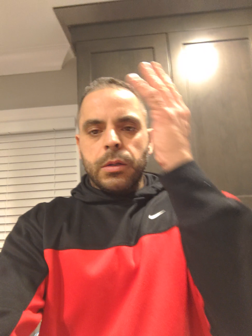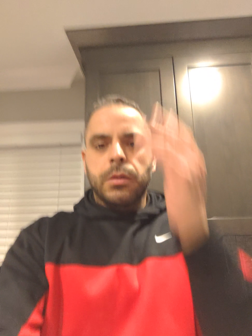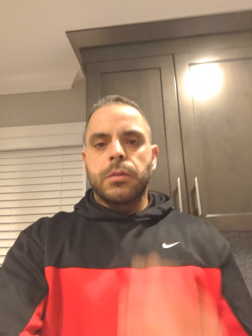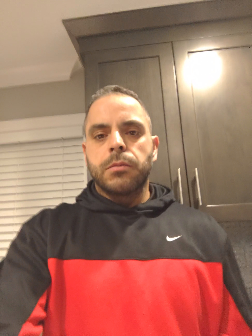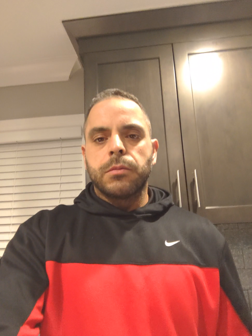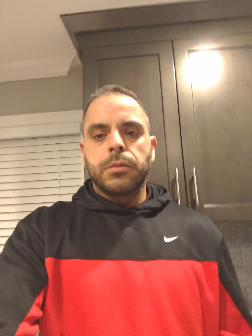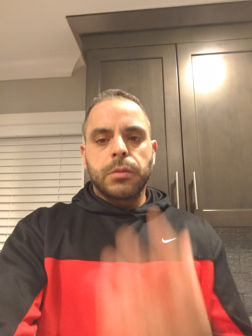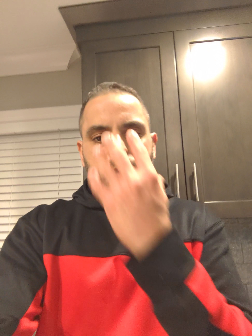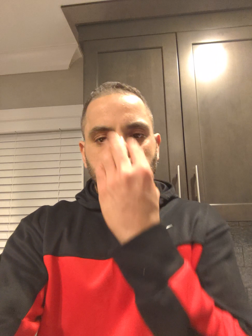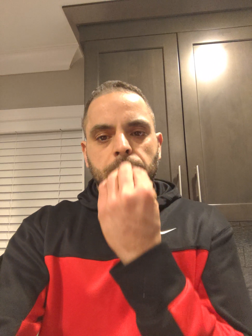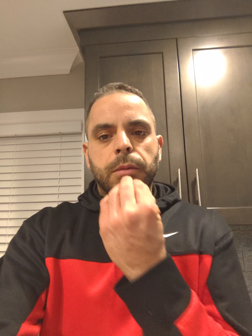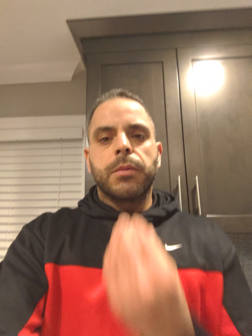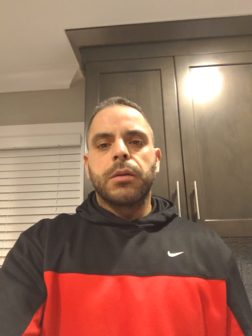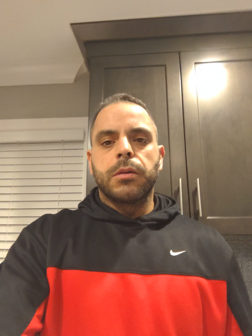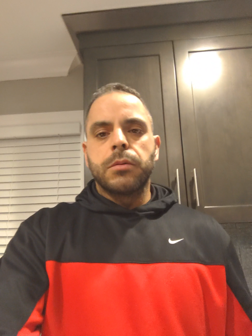sleep